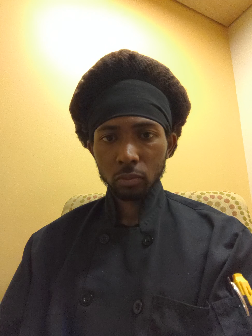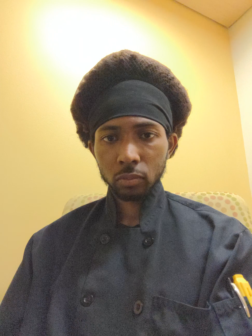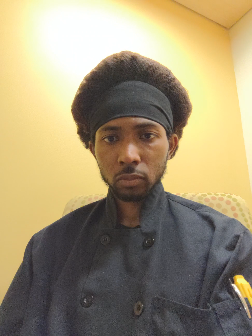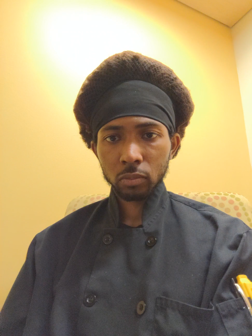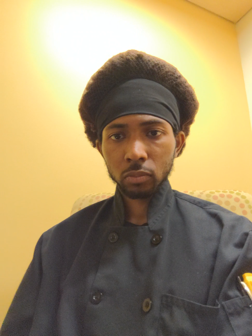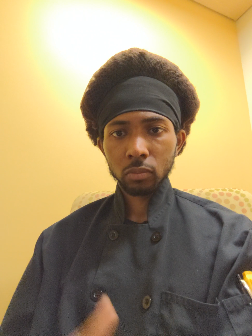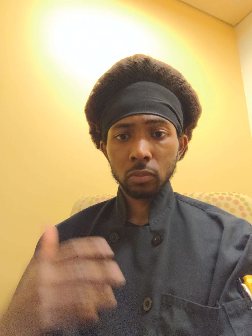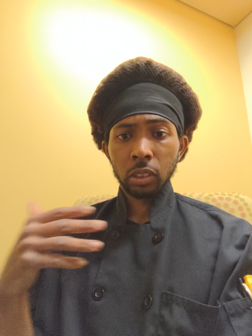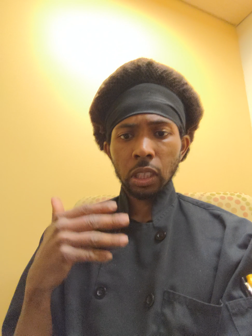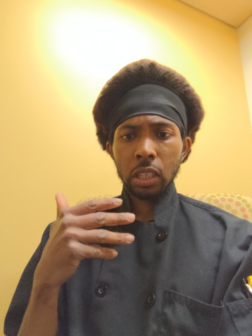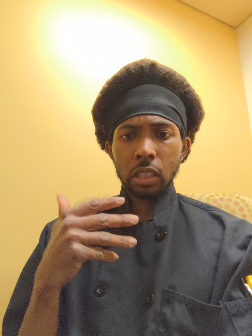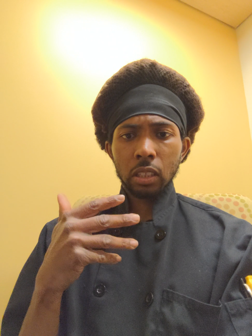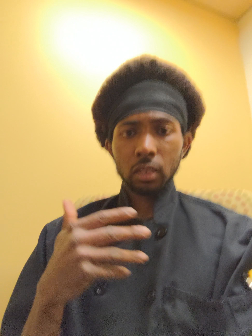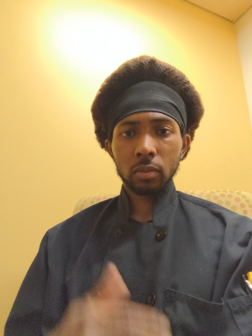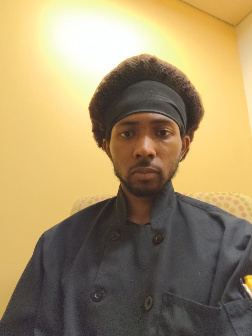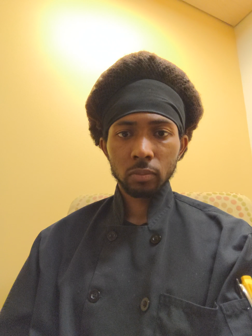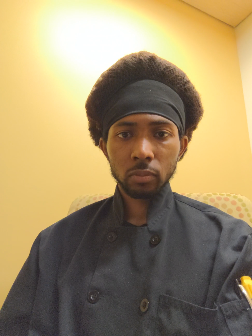scared